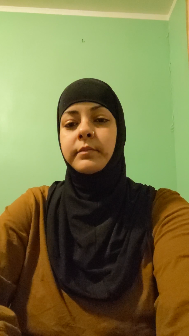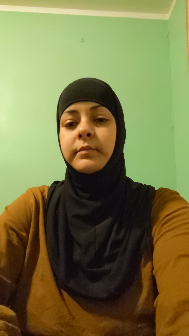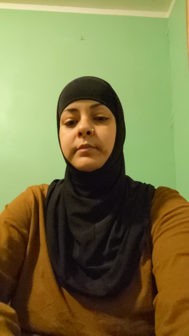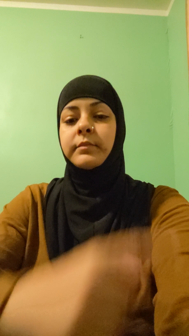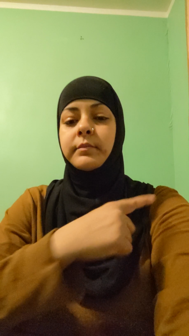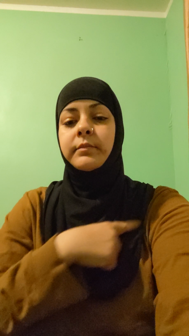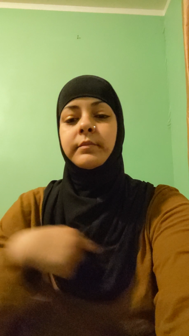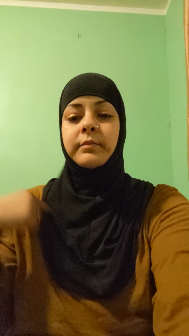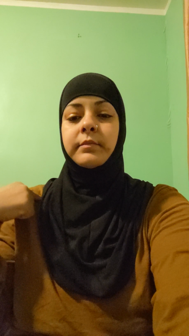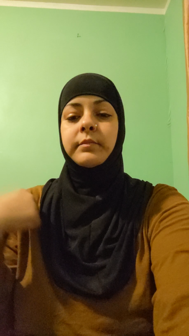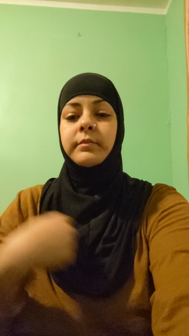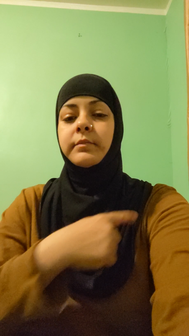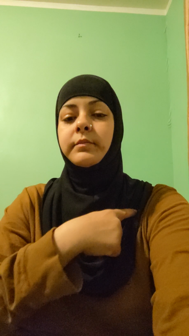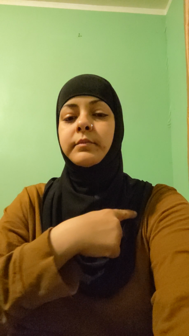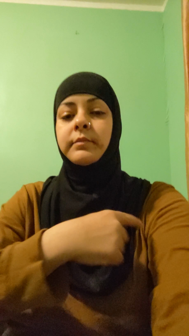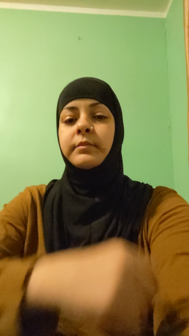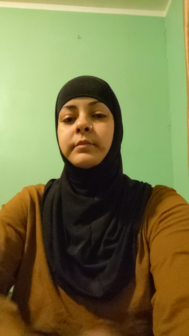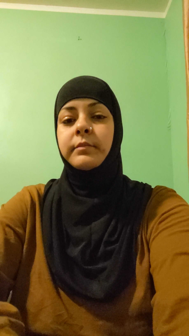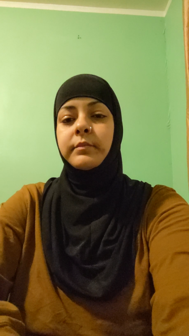bib